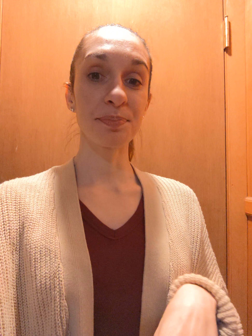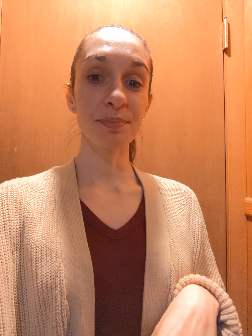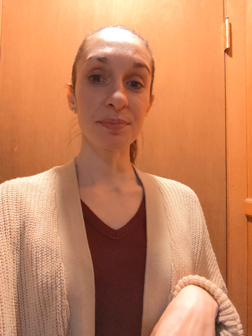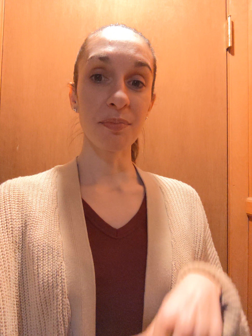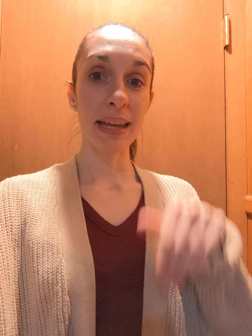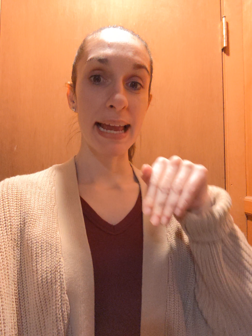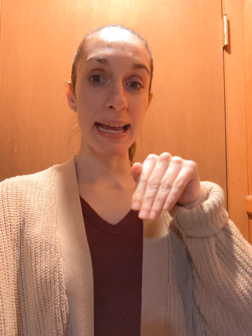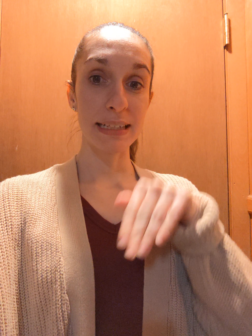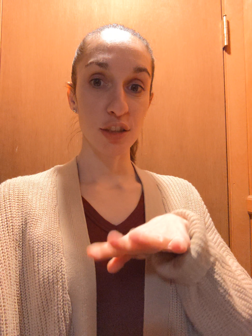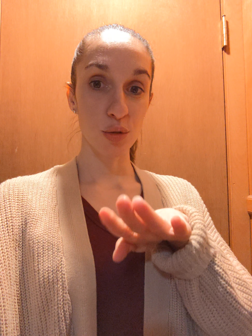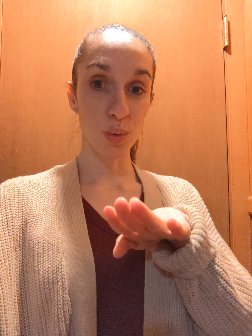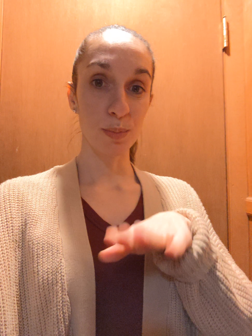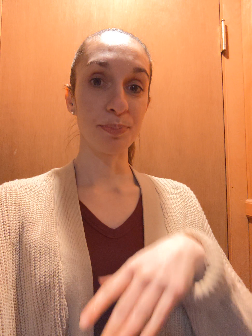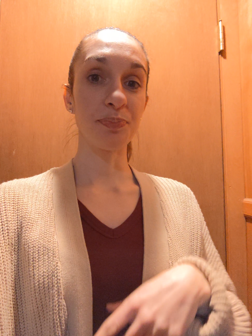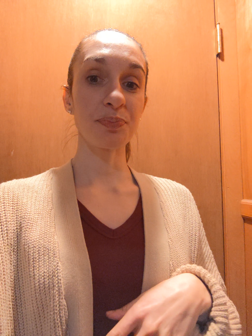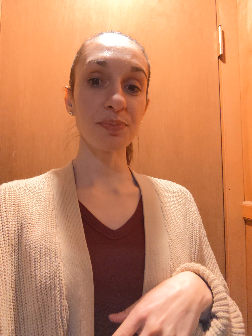into